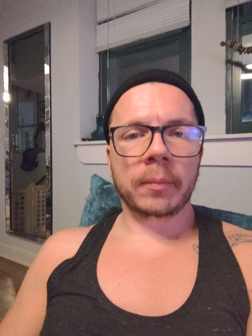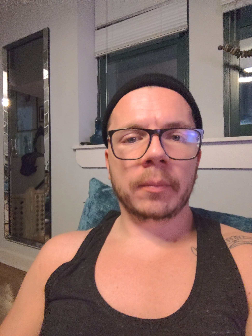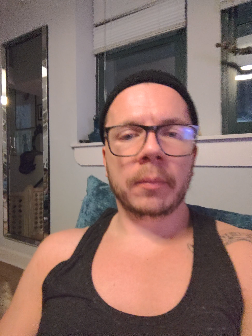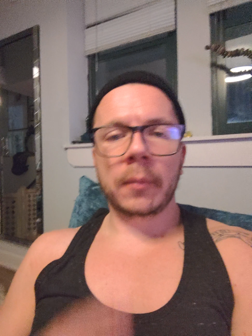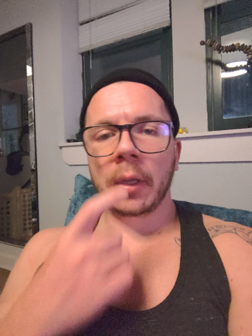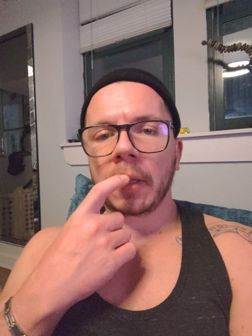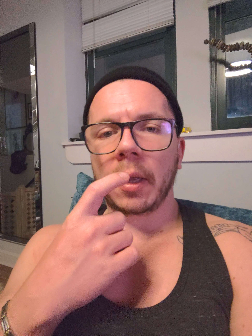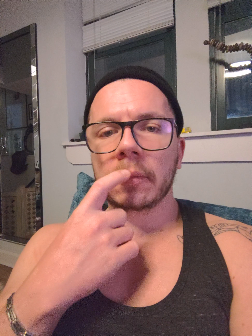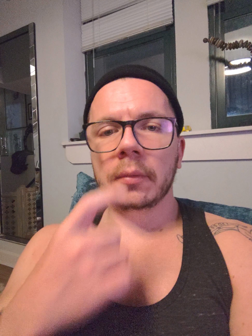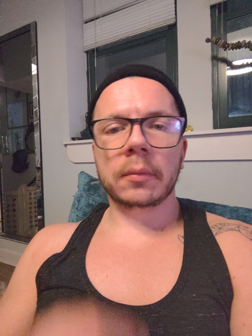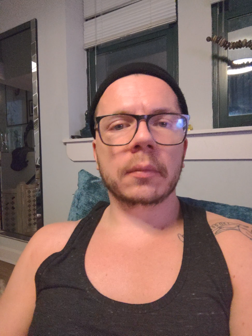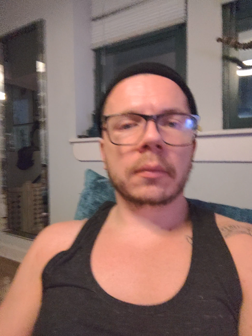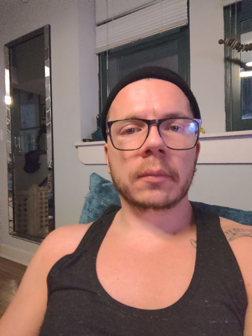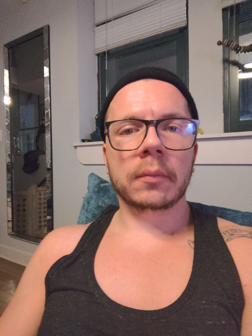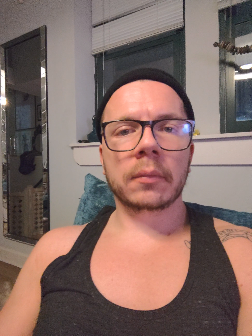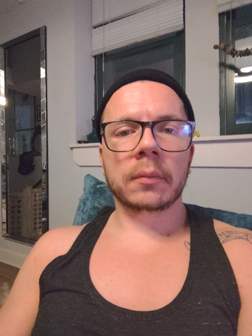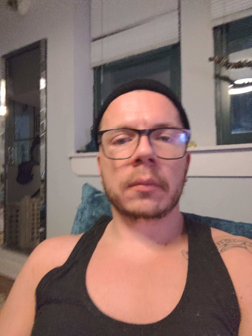window